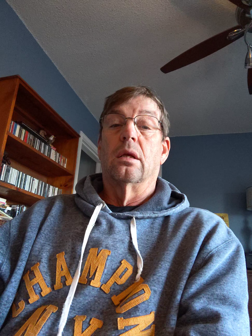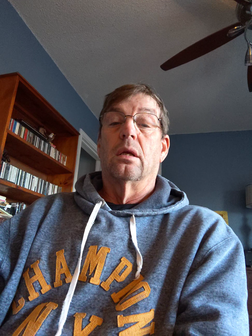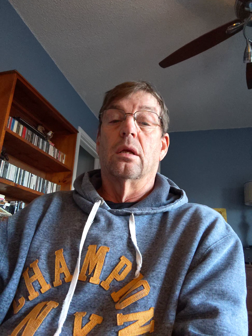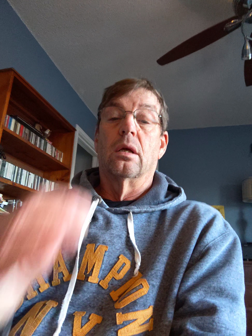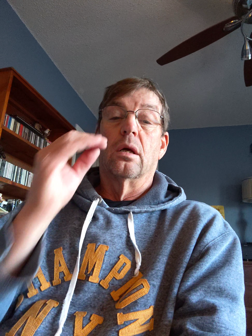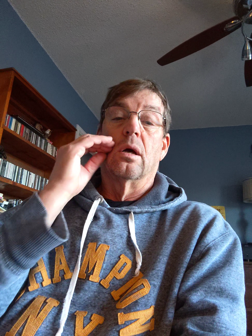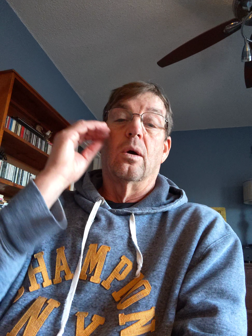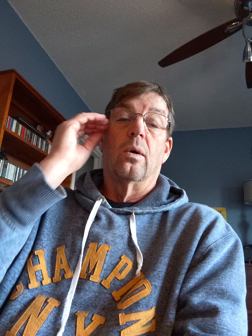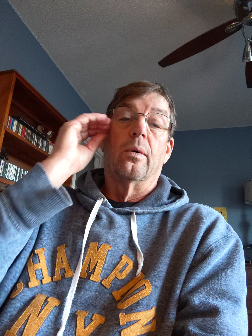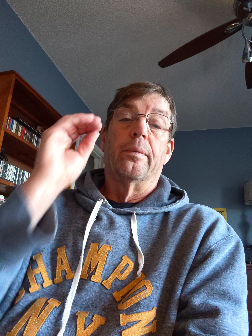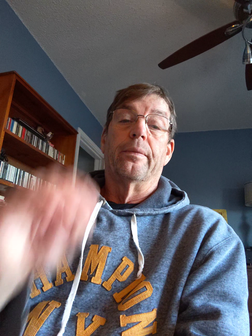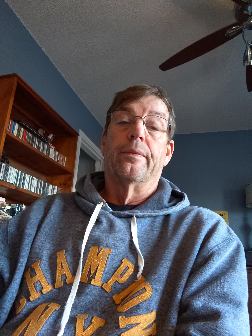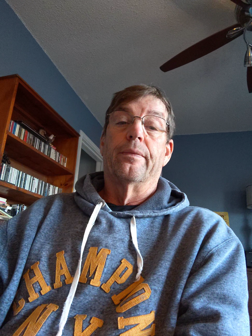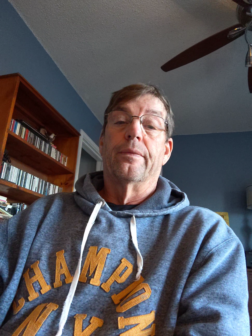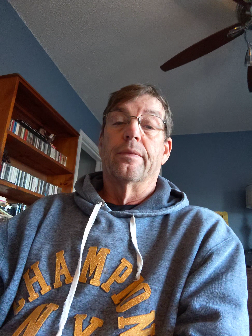home